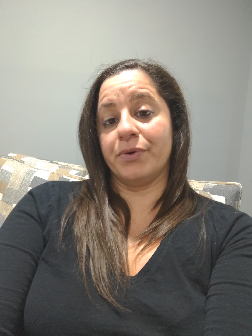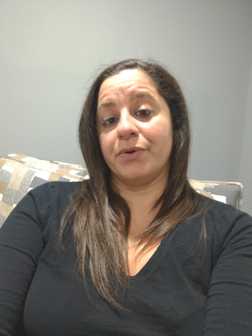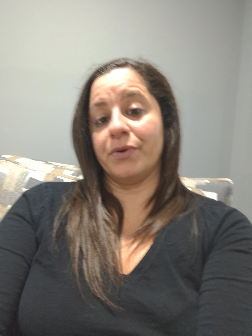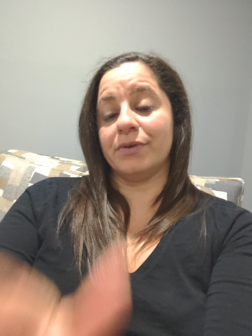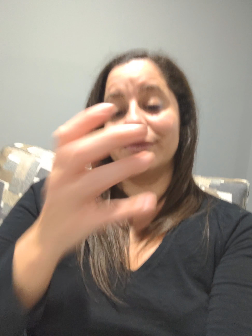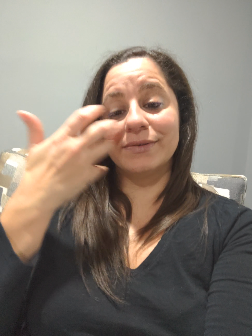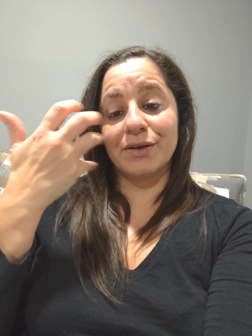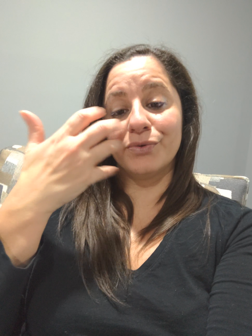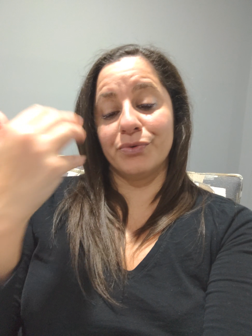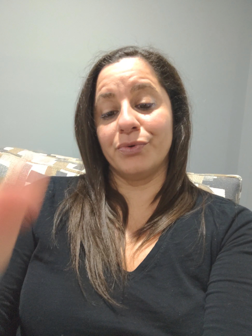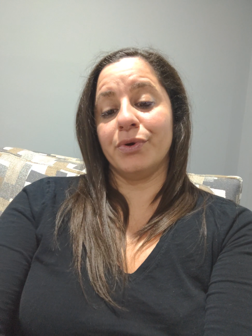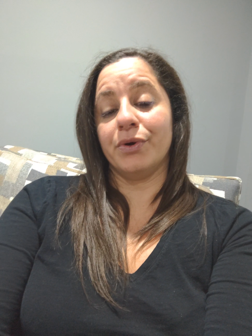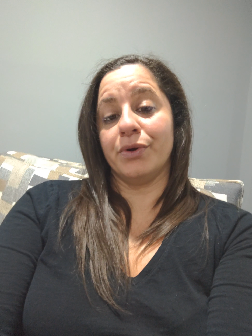tiger